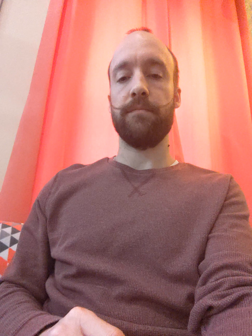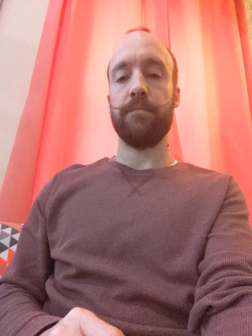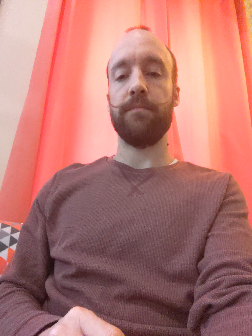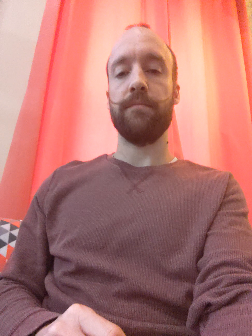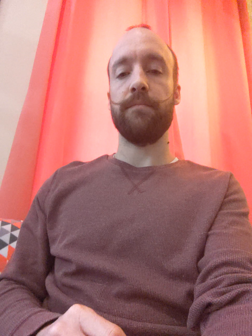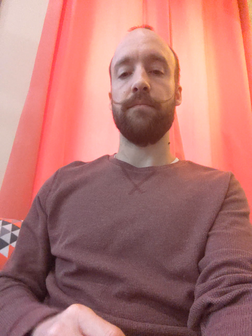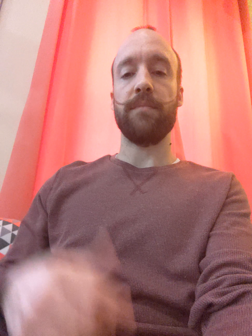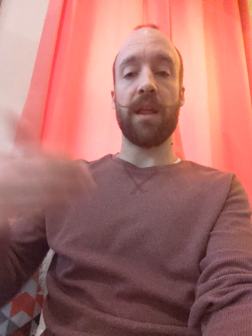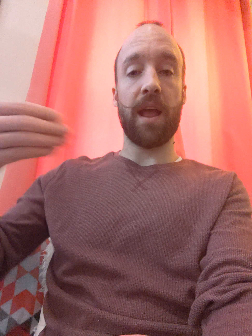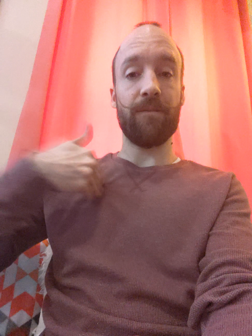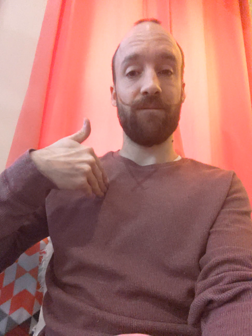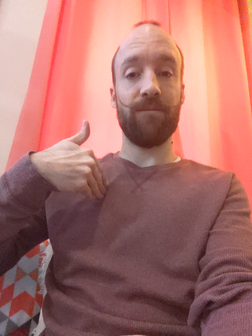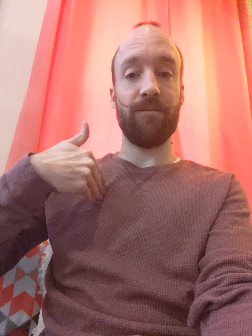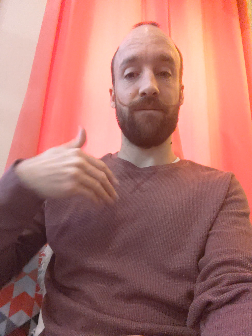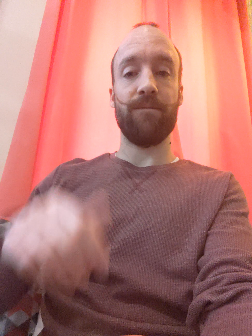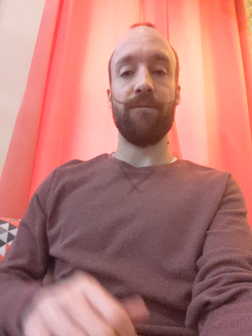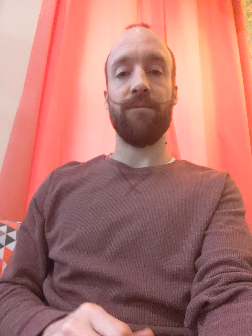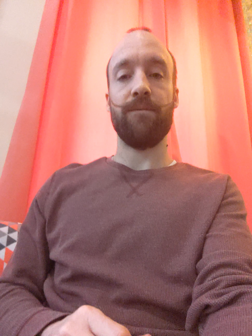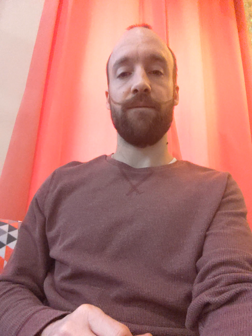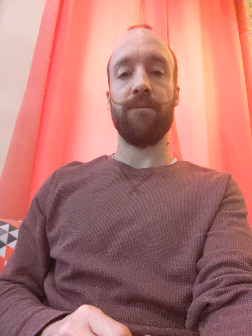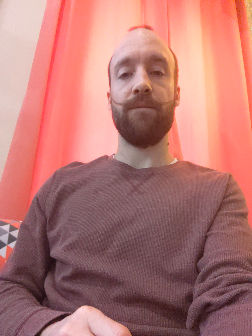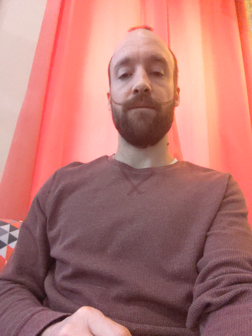have